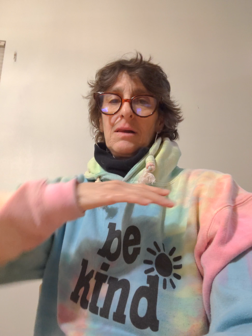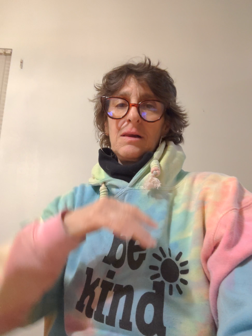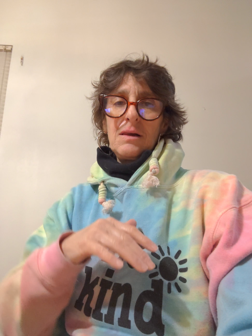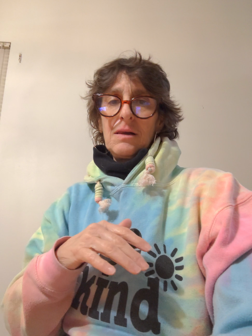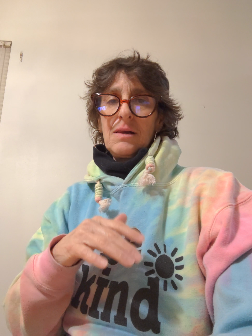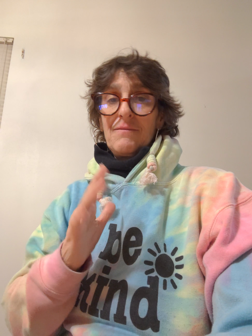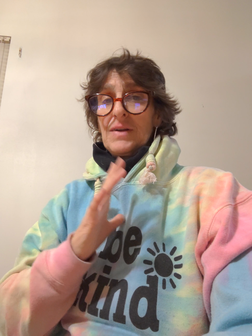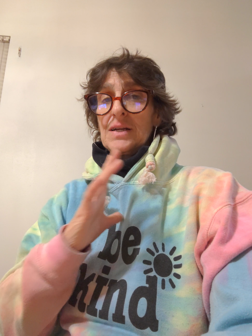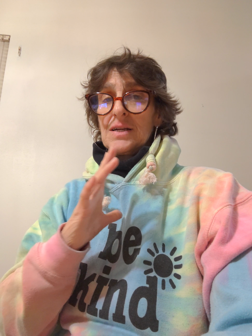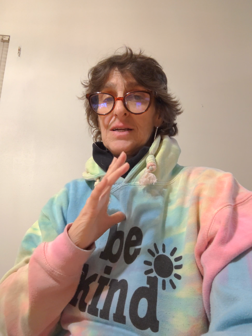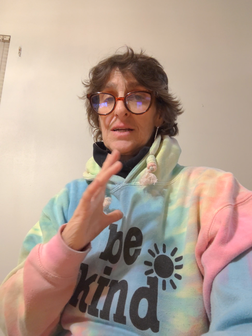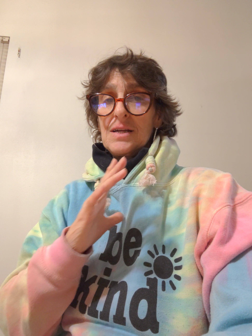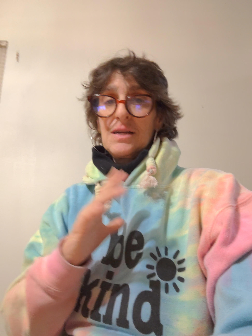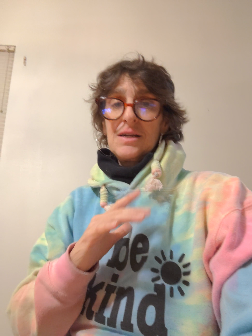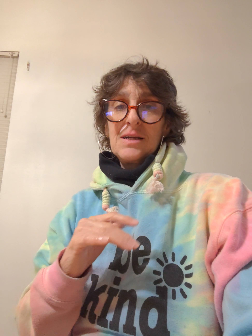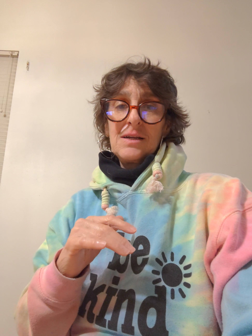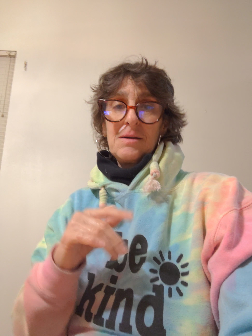fine